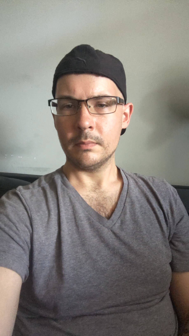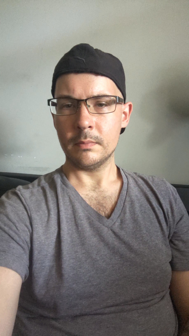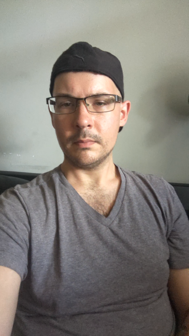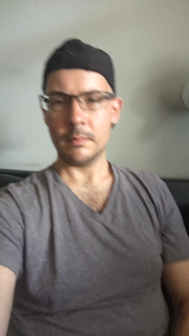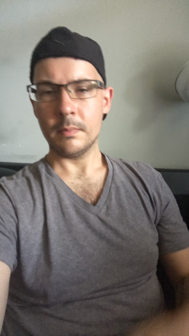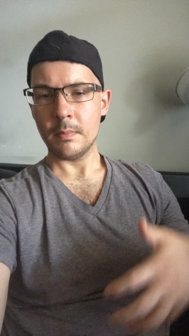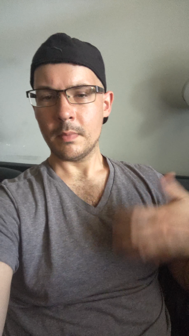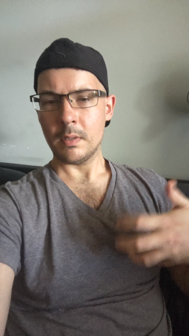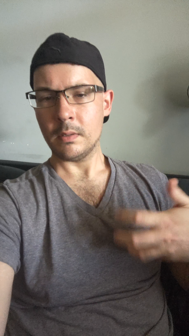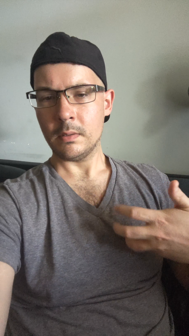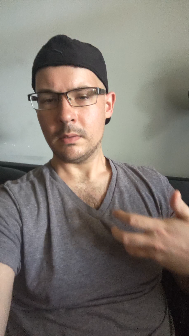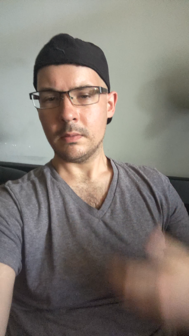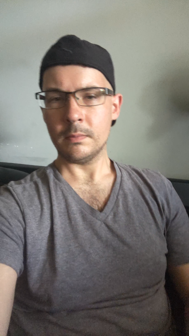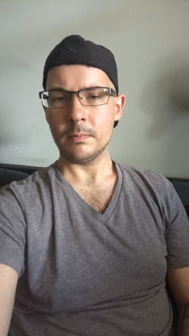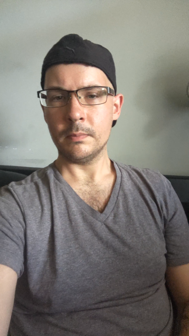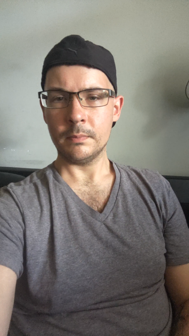monkey